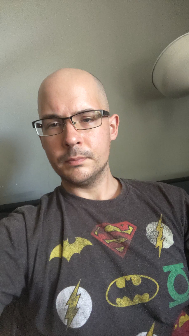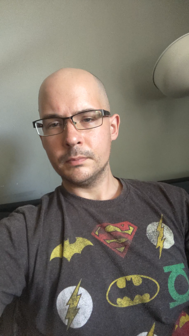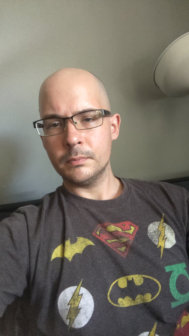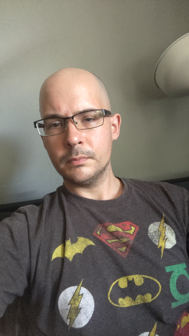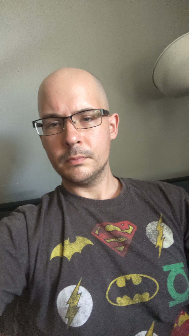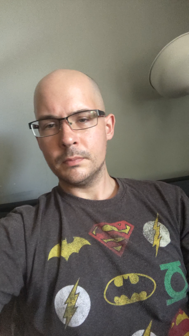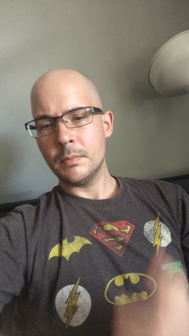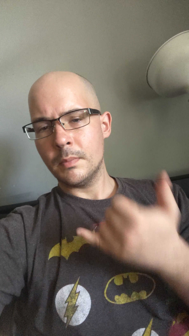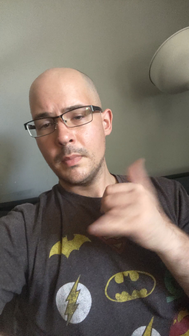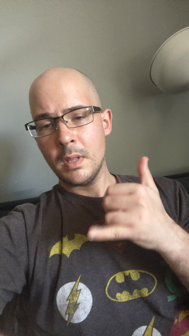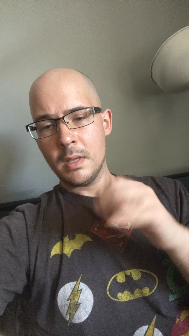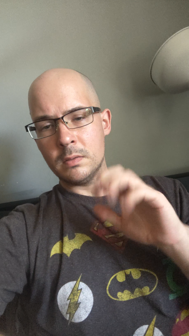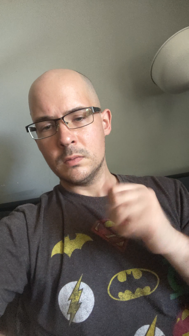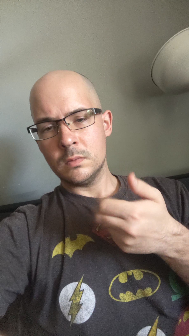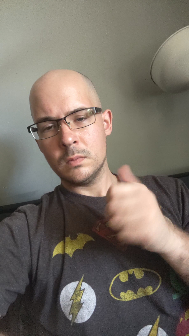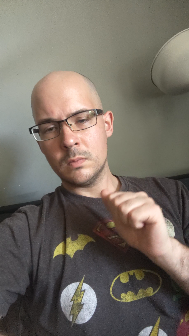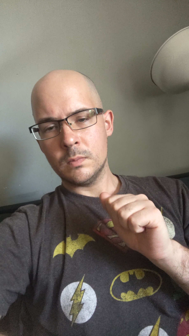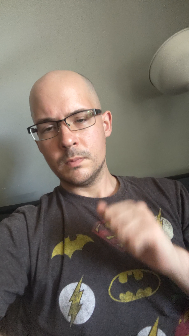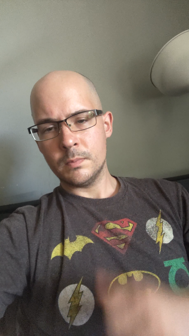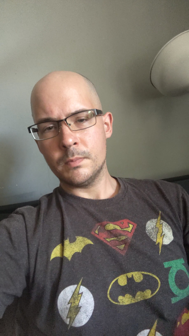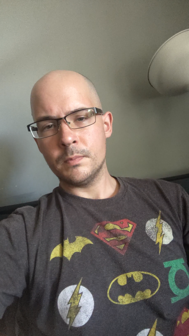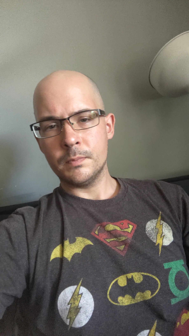play dough